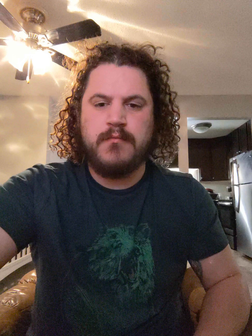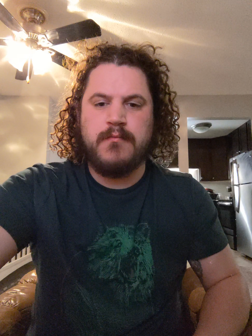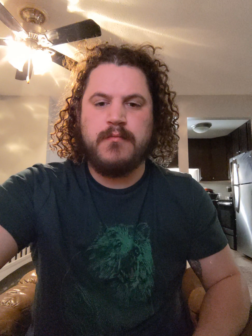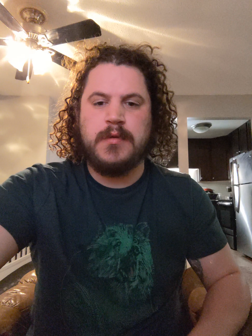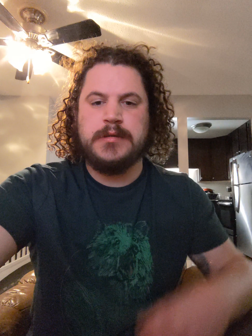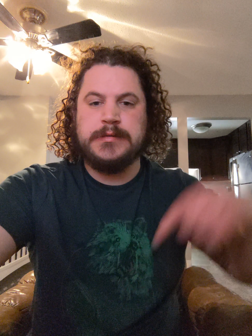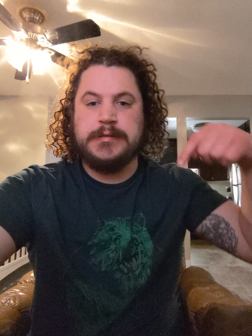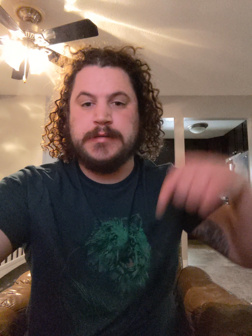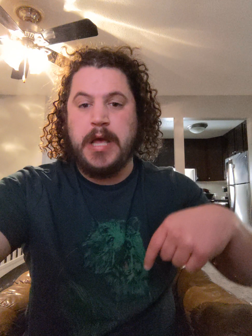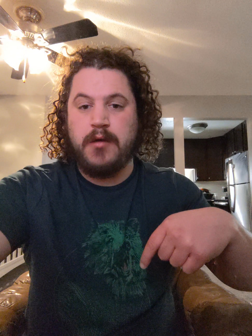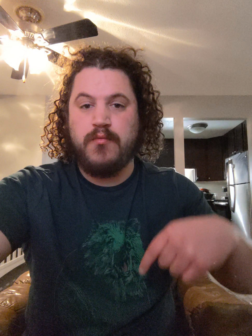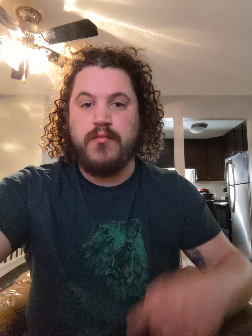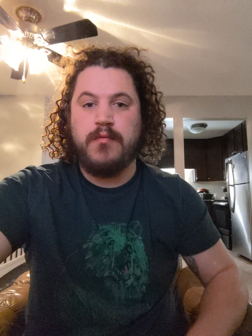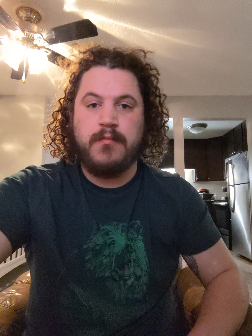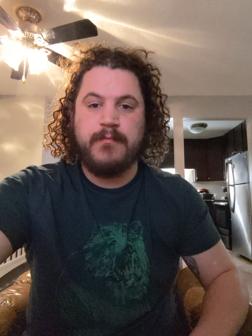down